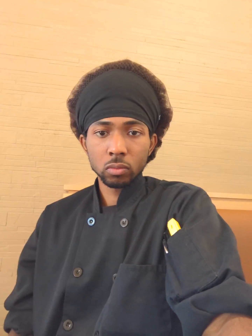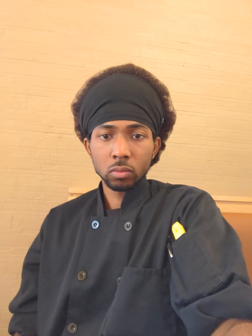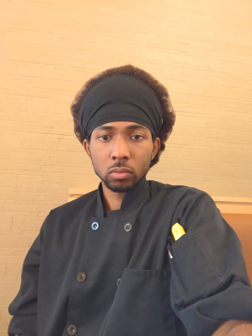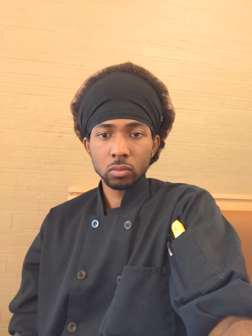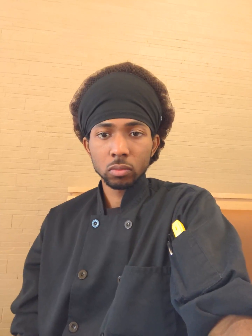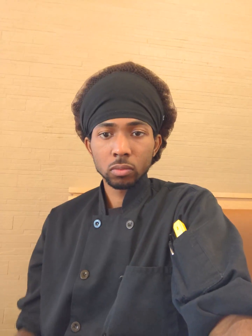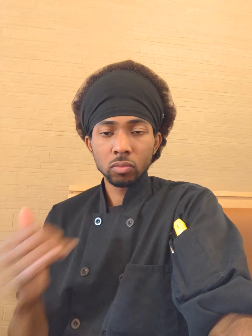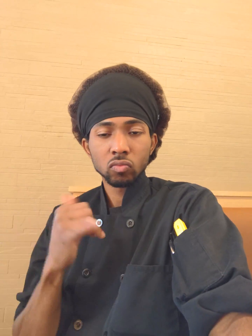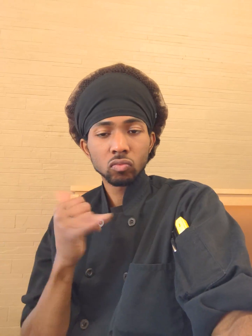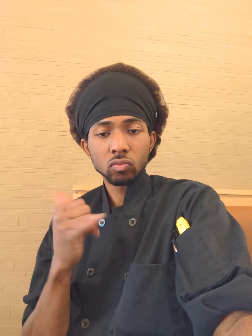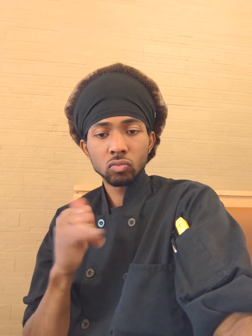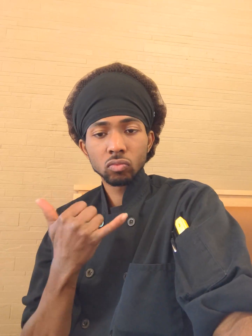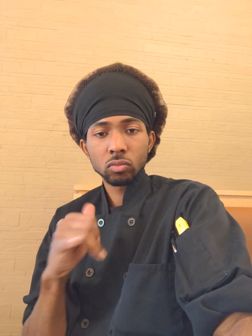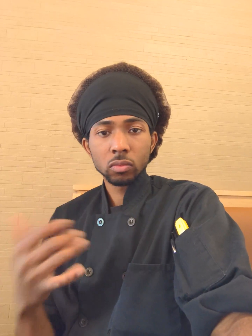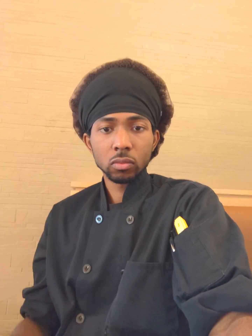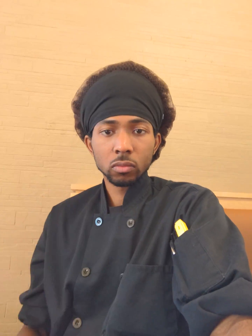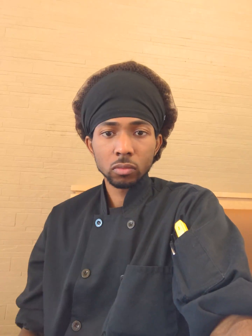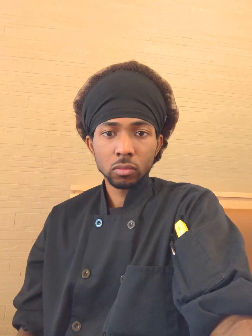party